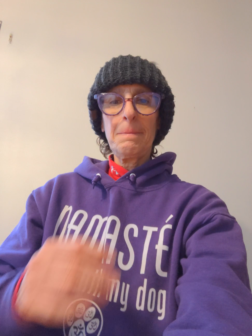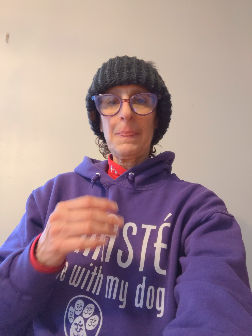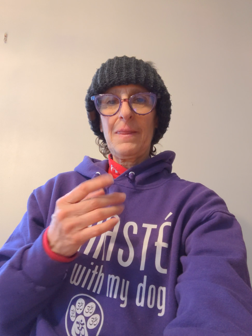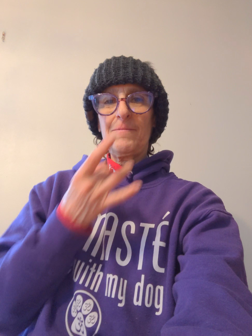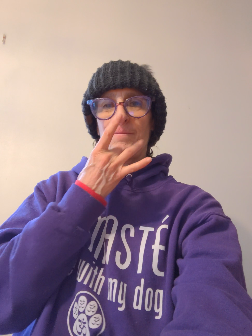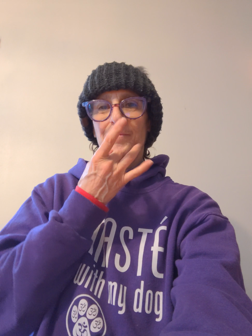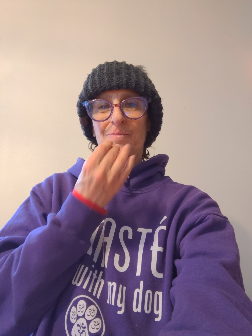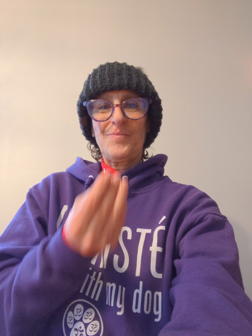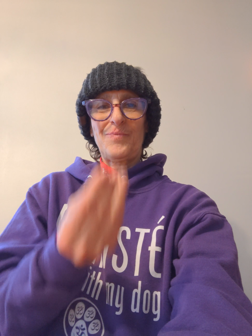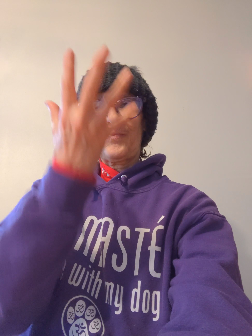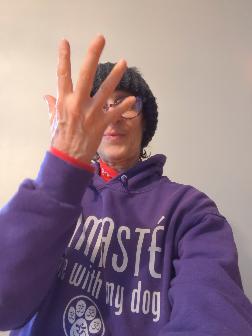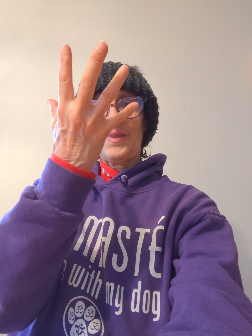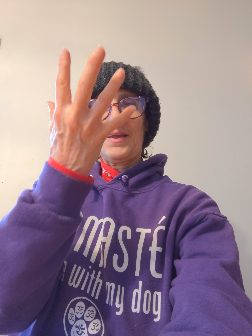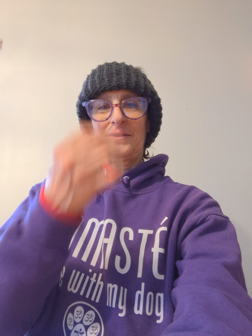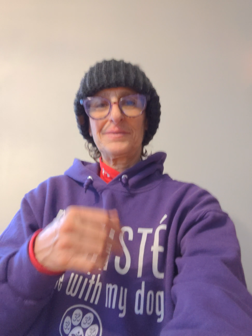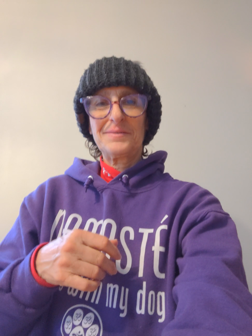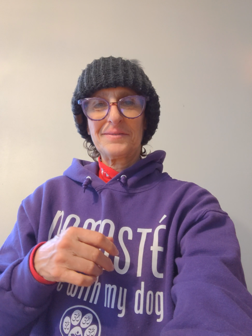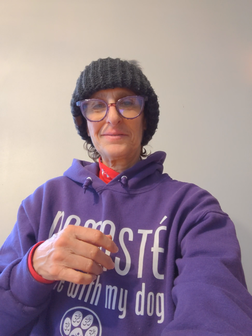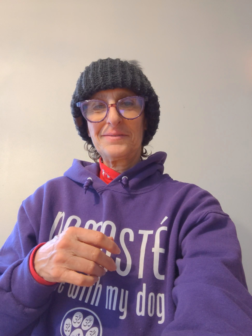lamp